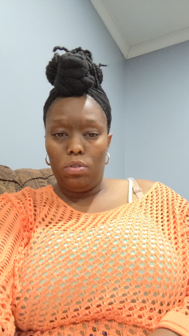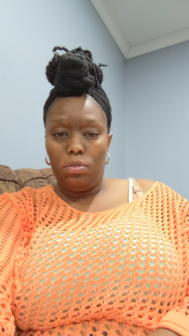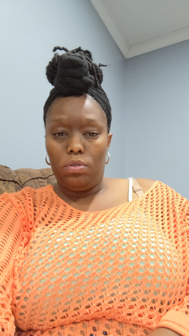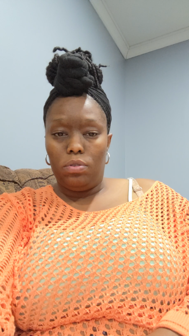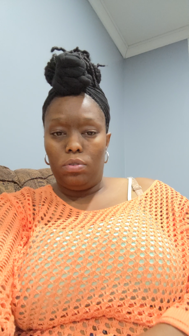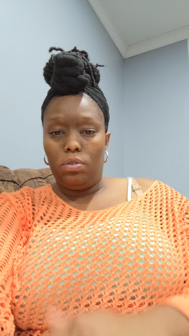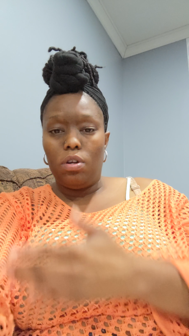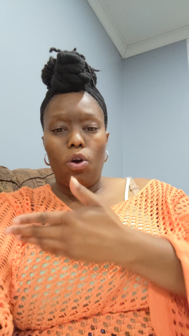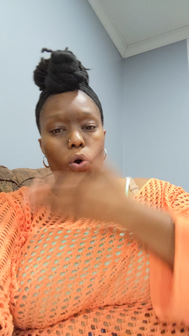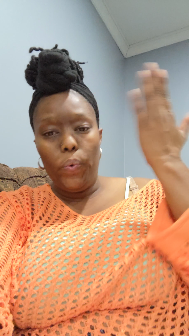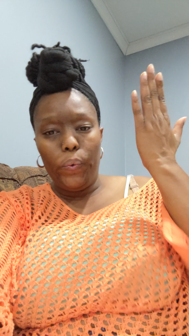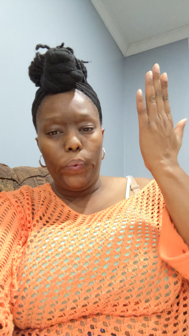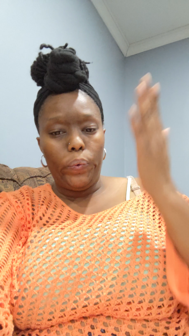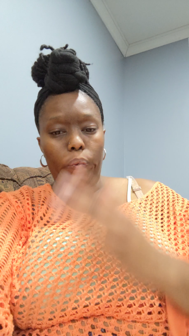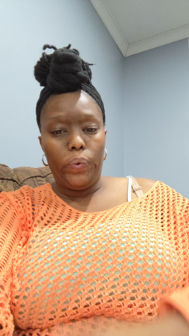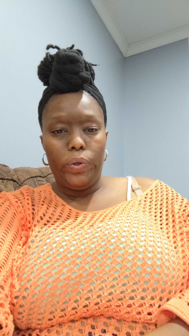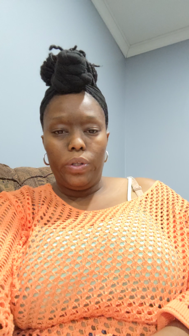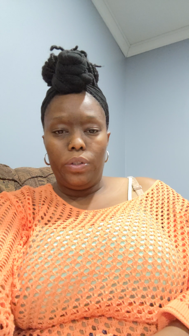all gone